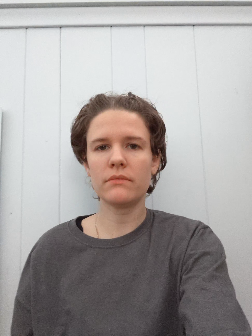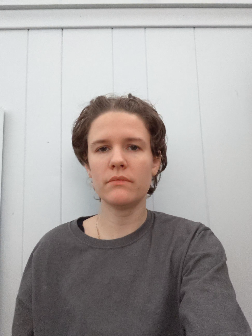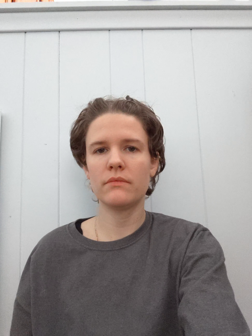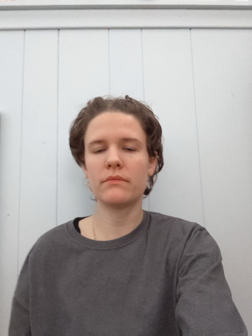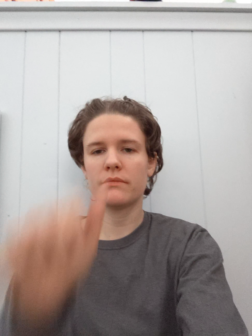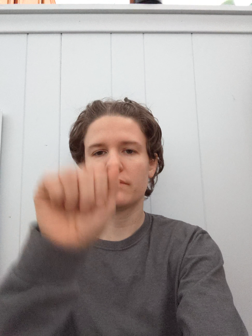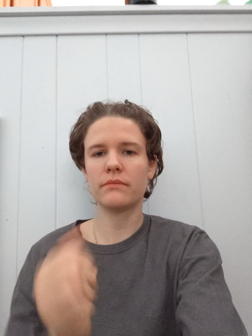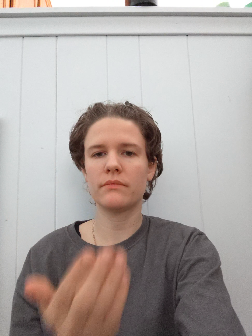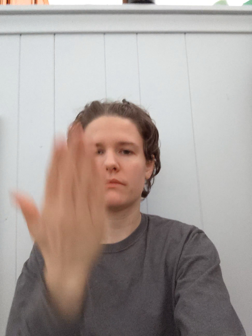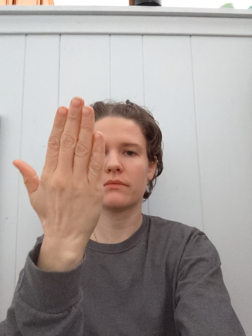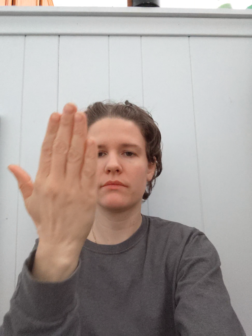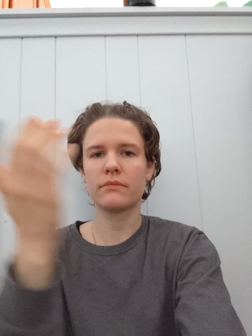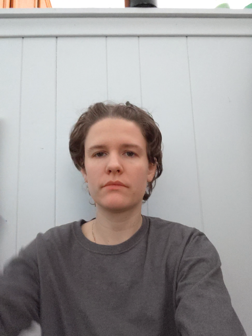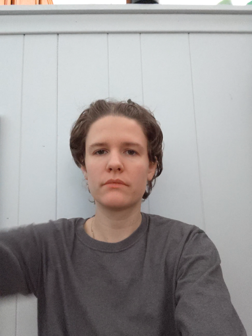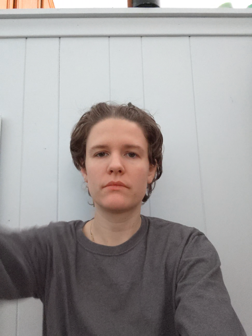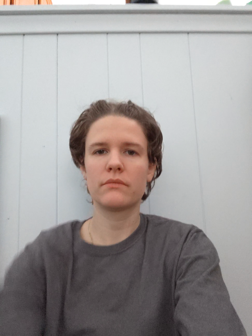mitten